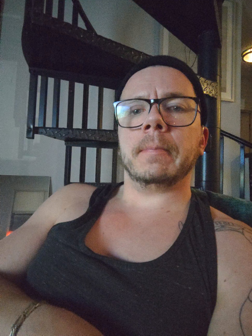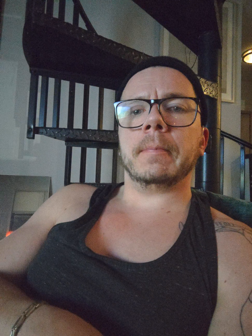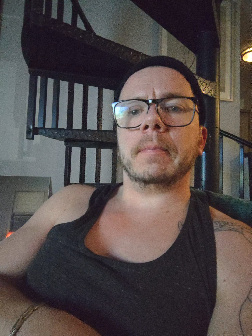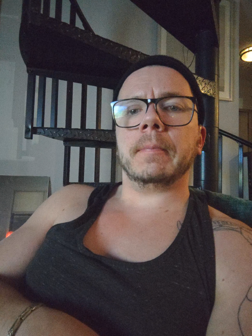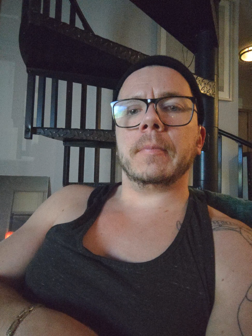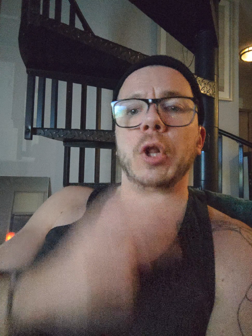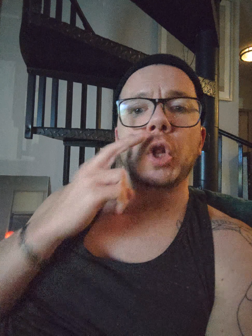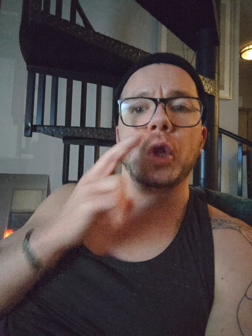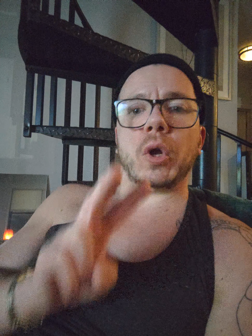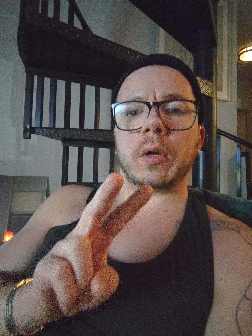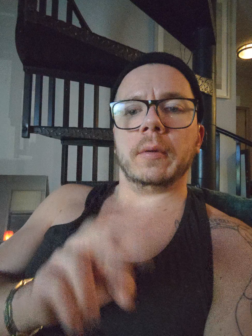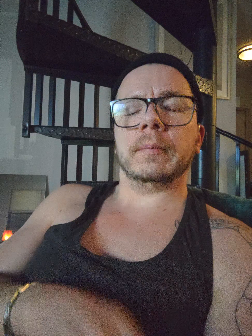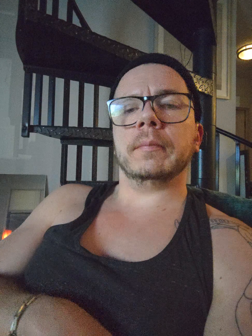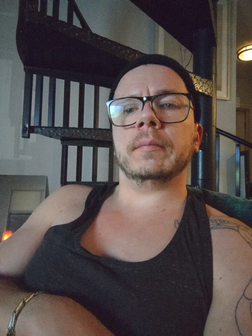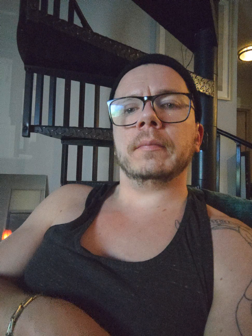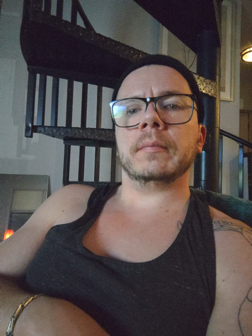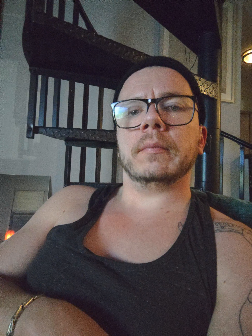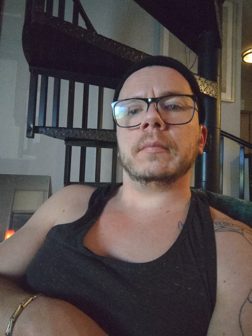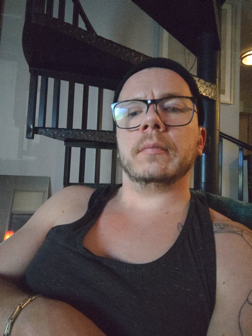look